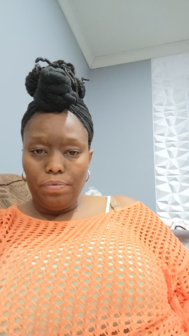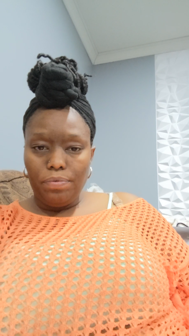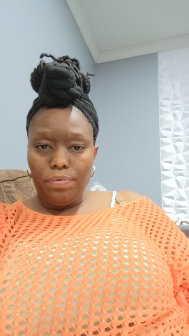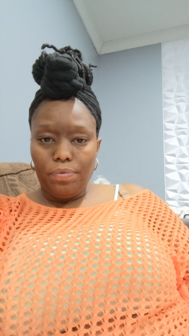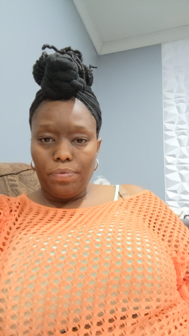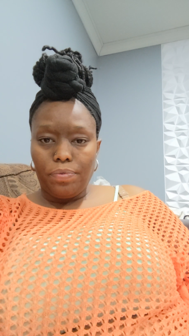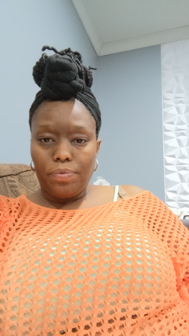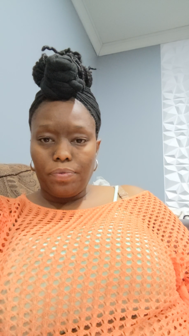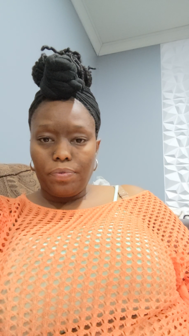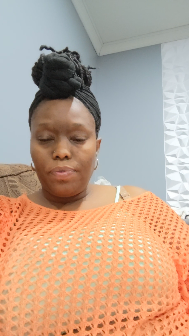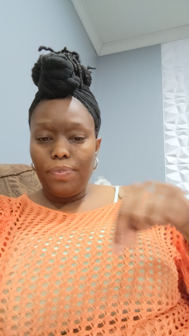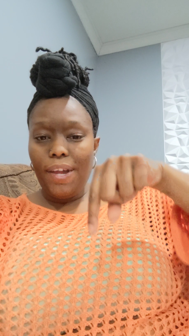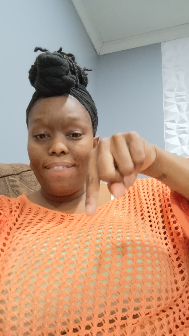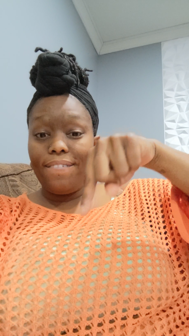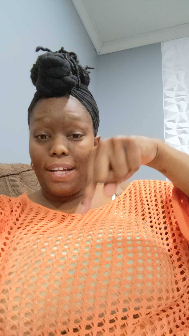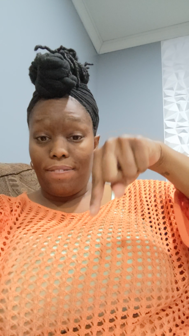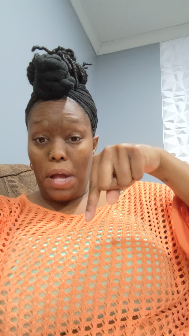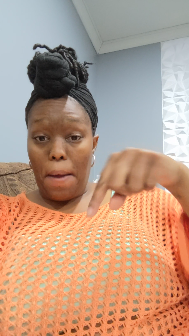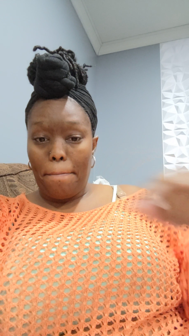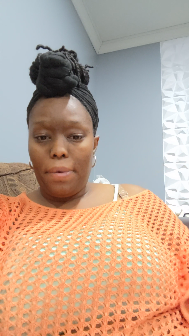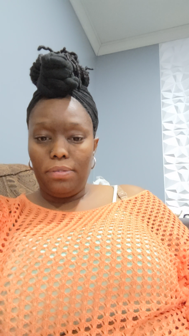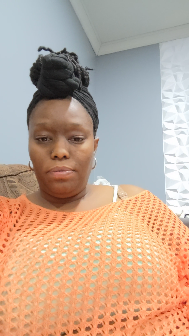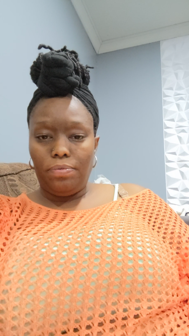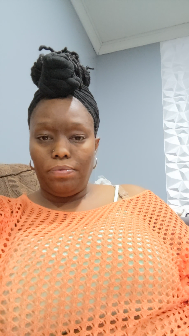flip-flop